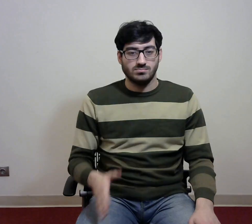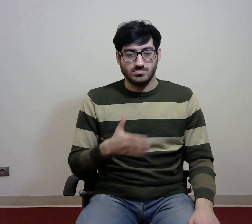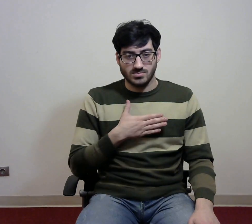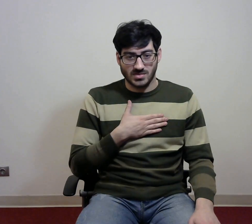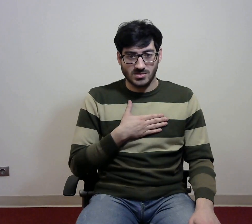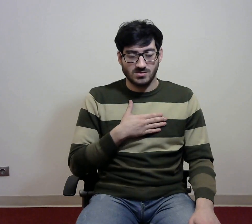mən